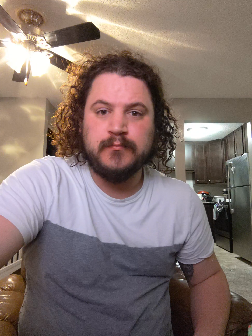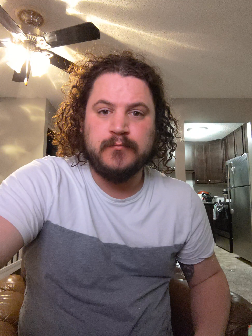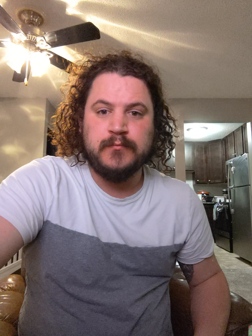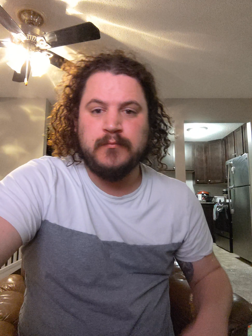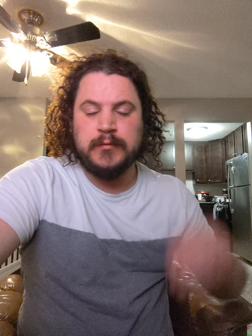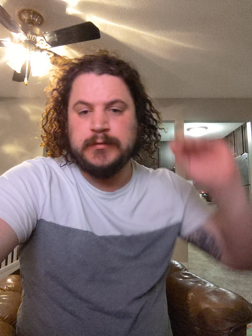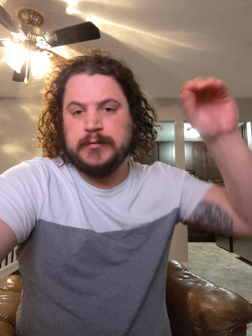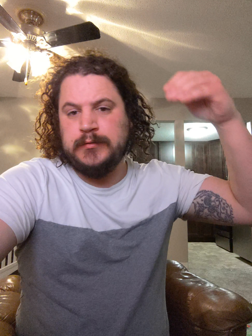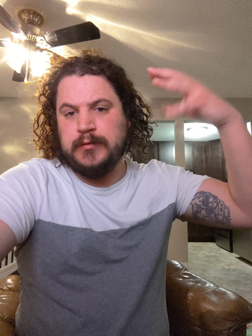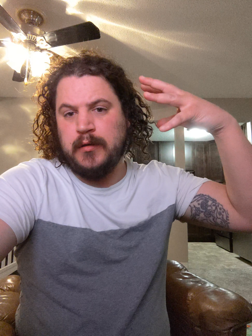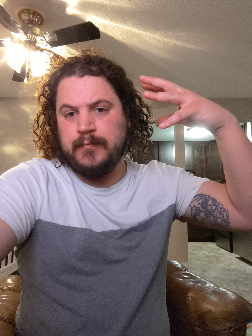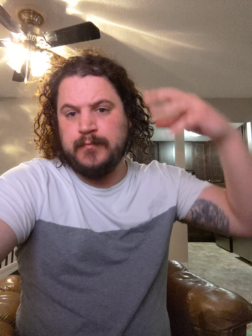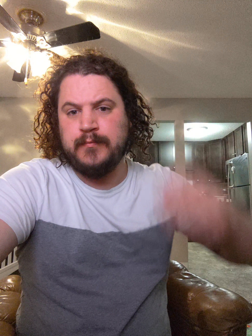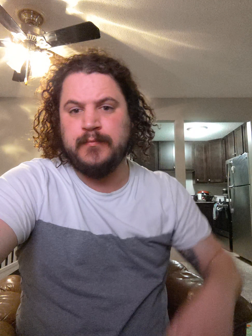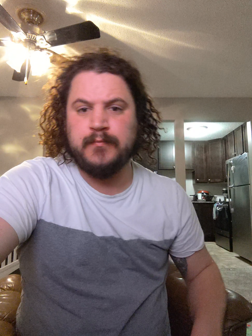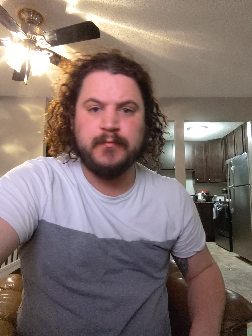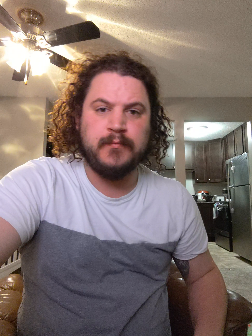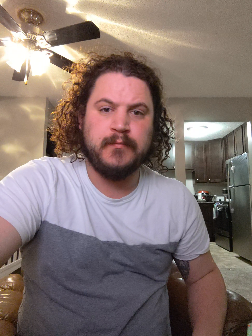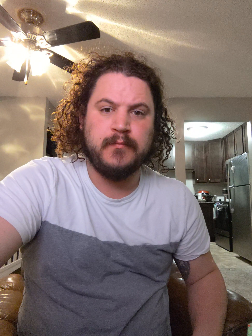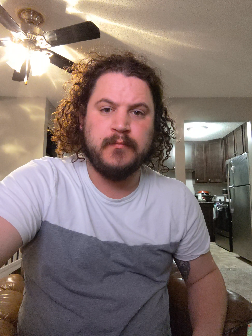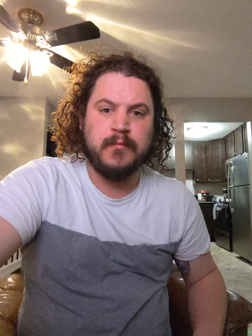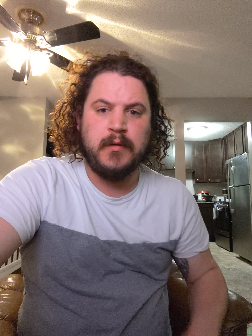sun